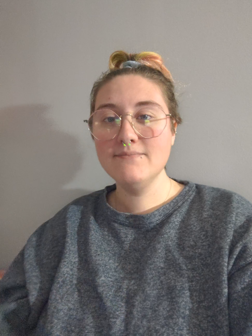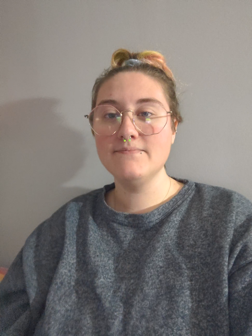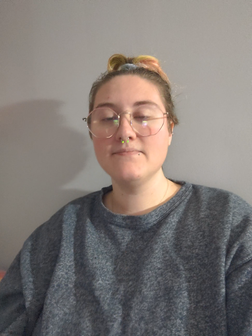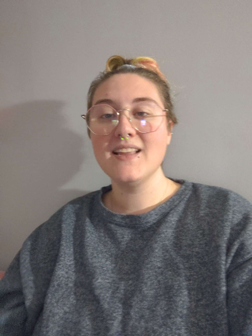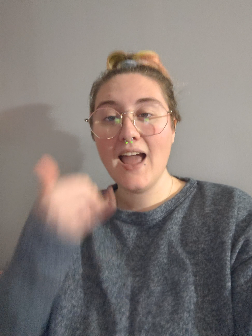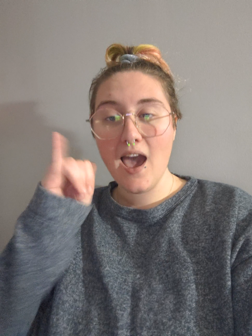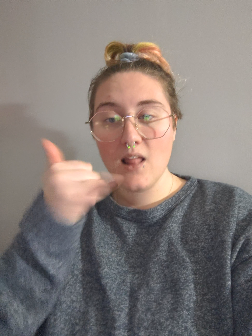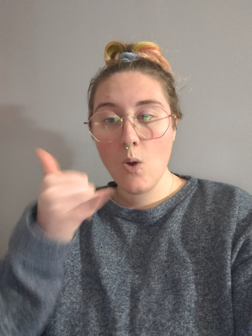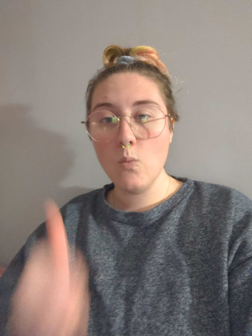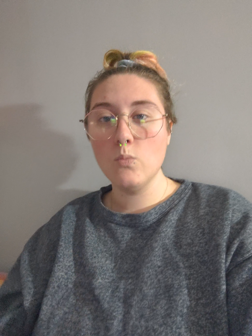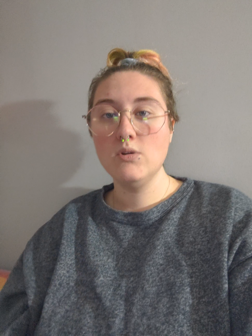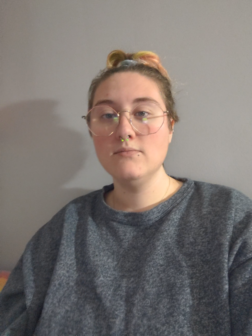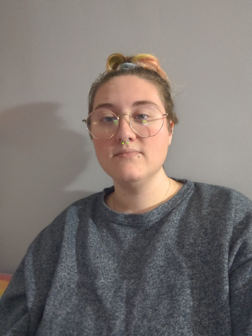yellow